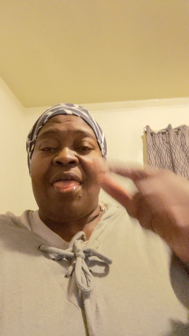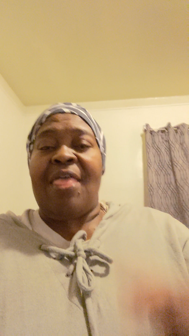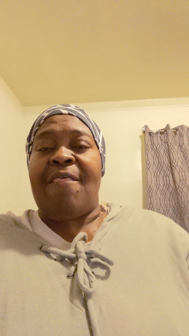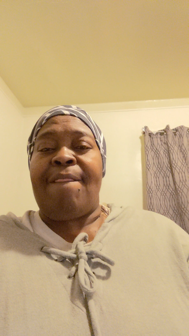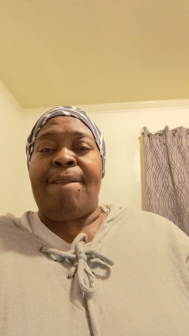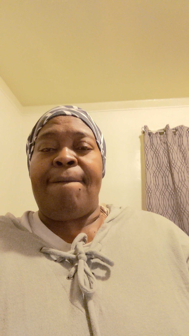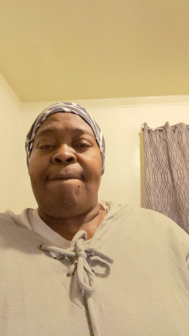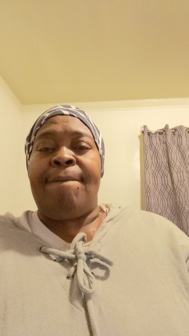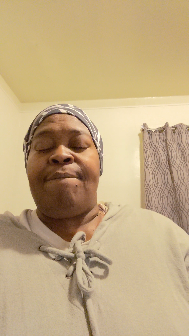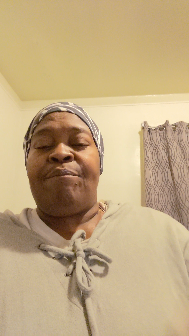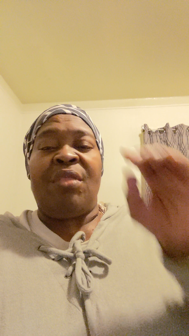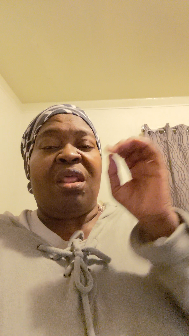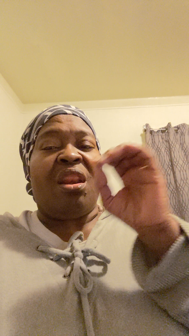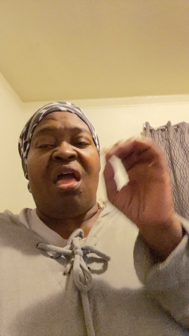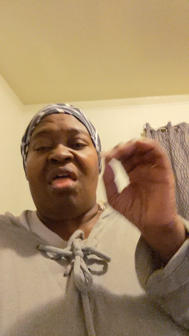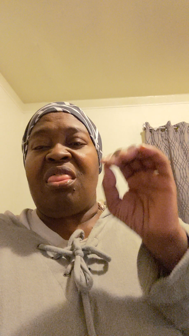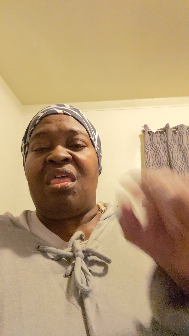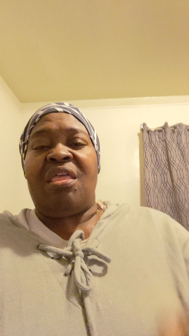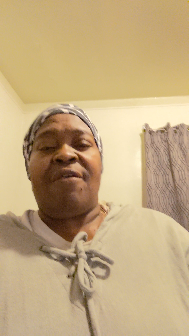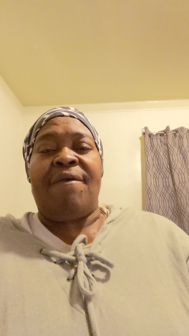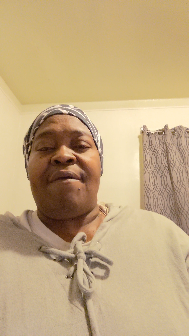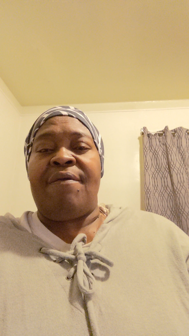none